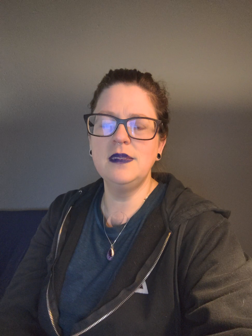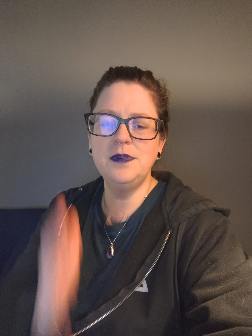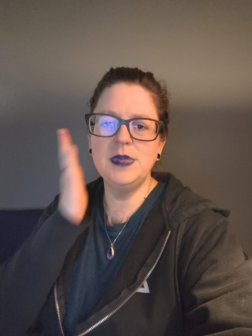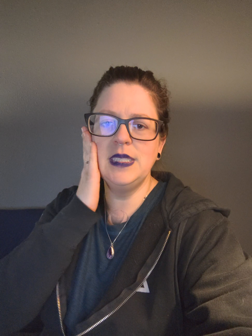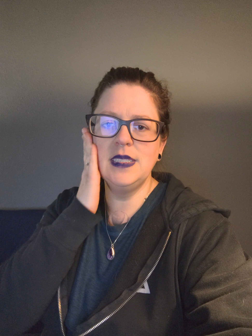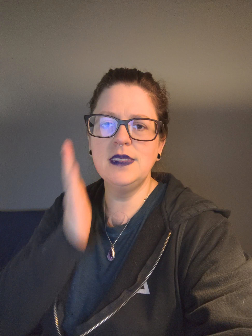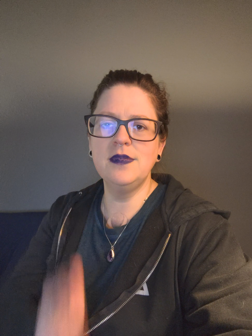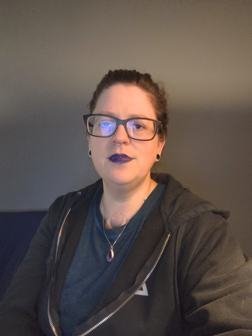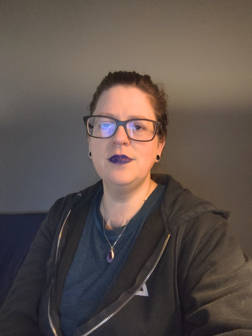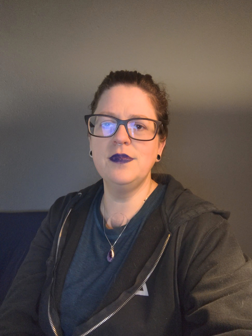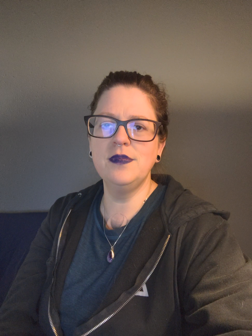bed